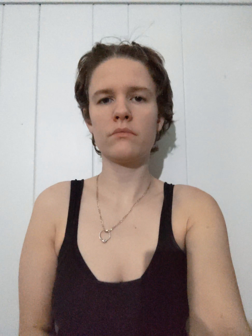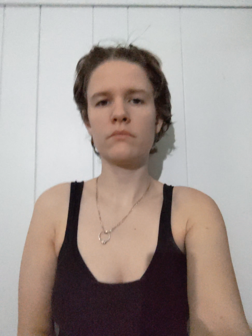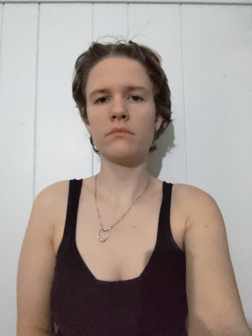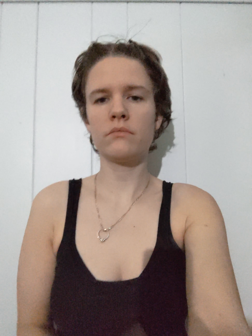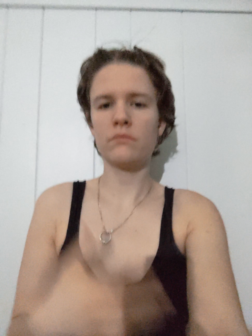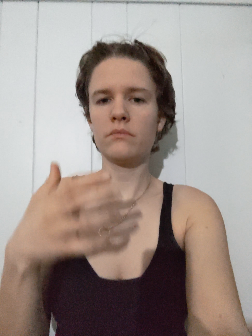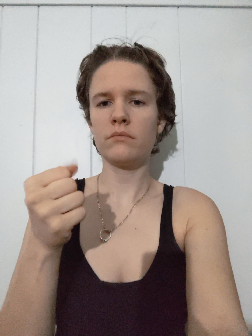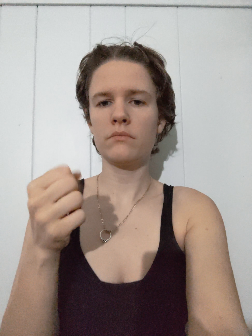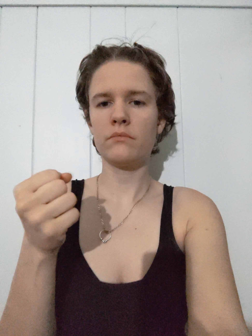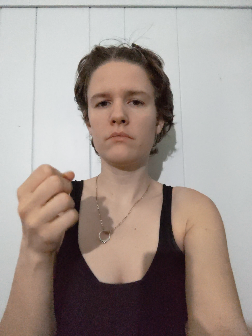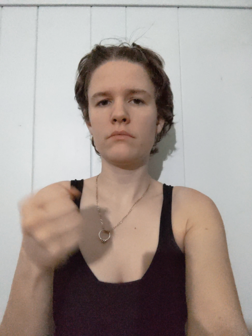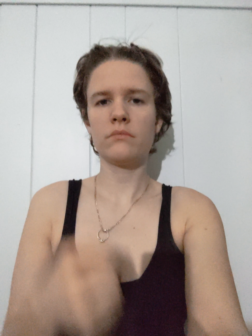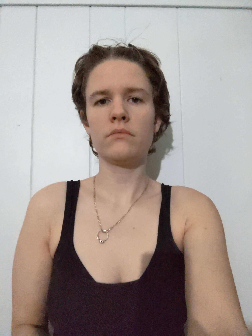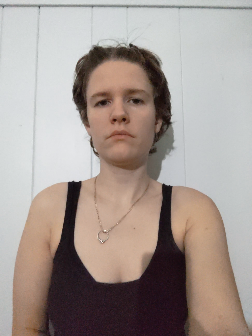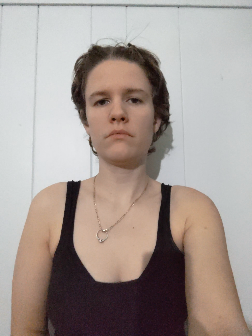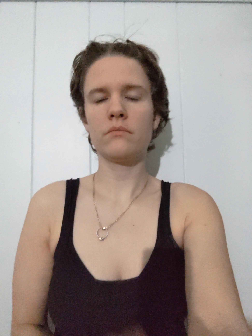milk